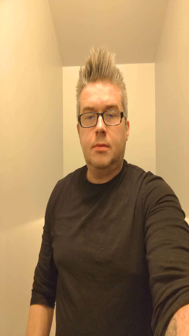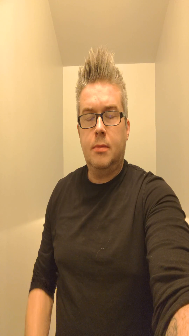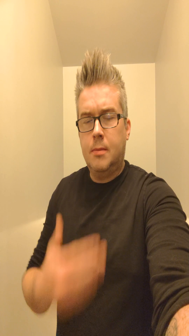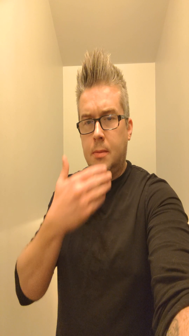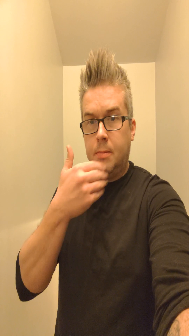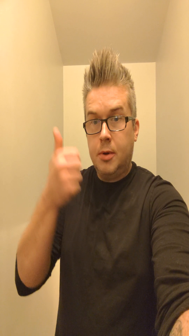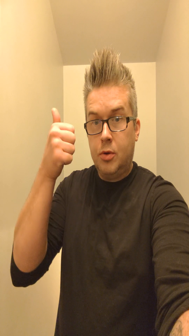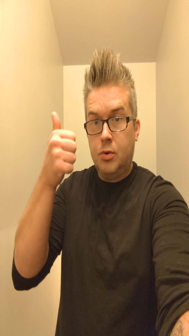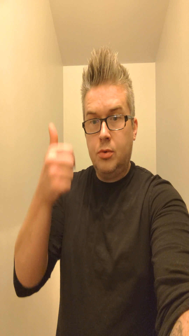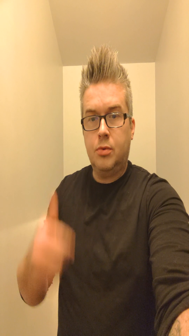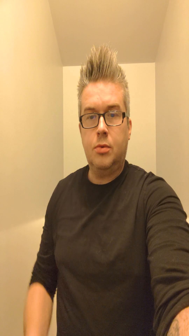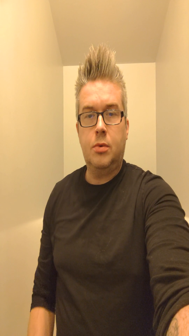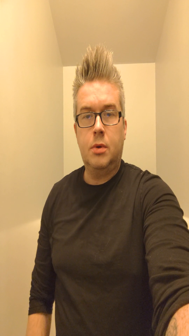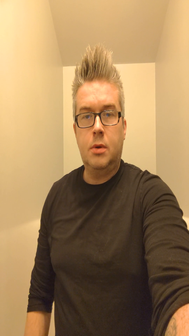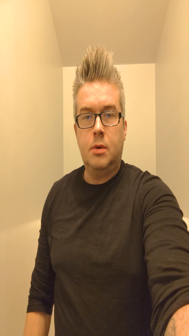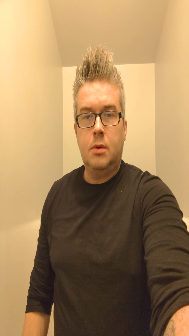better